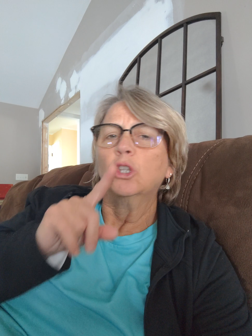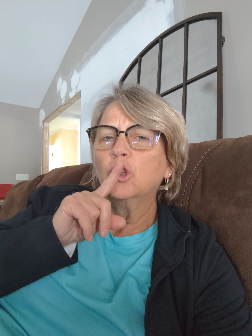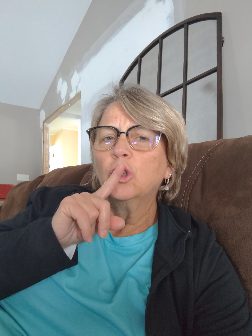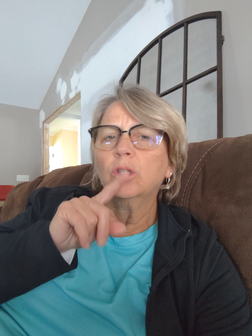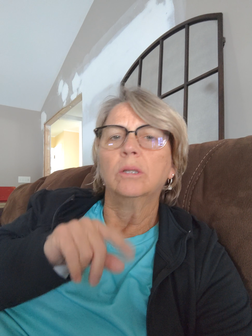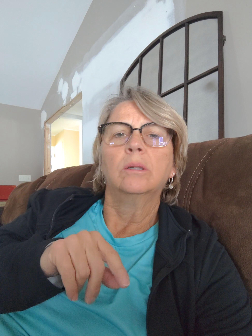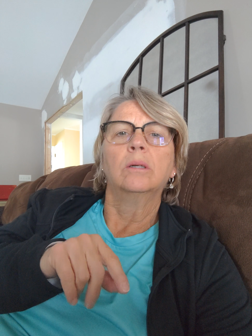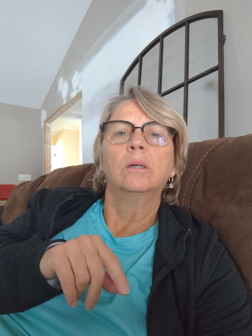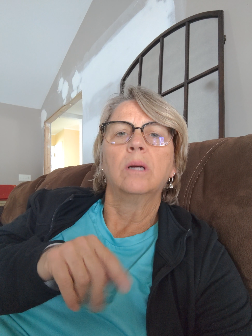shhh